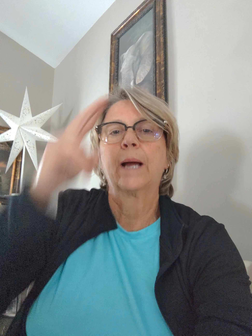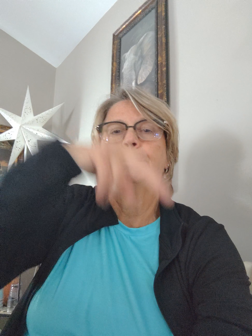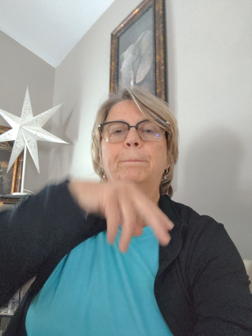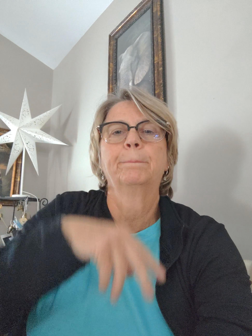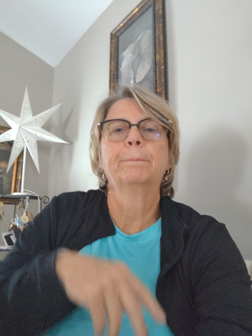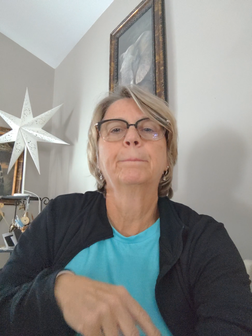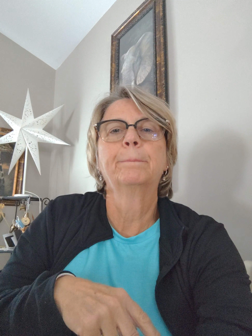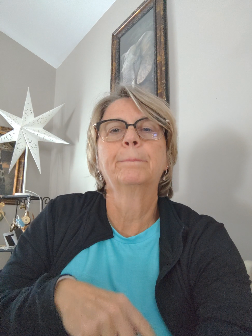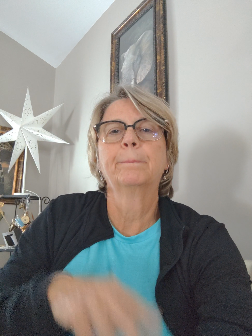jump